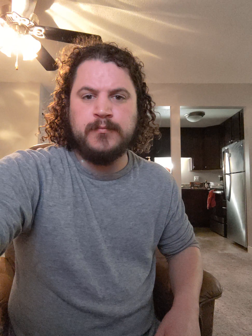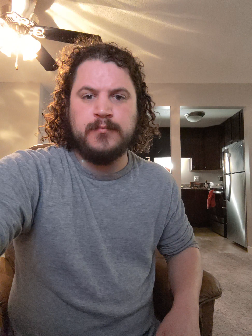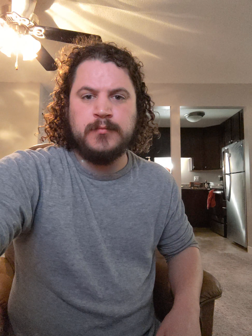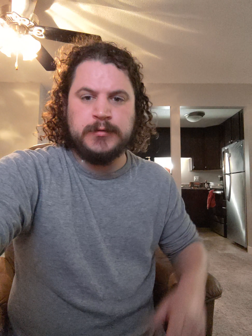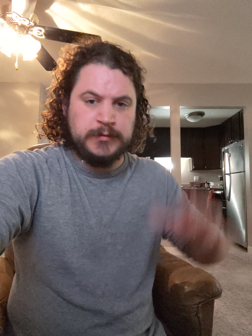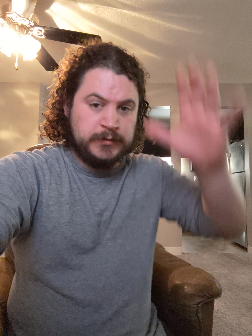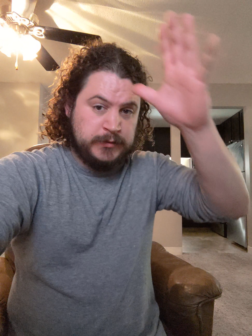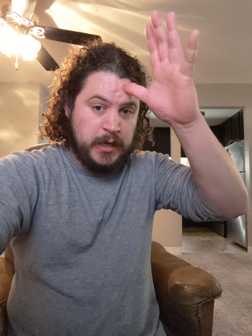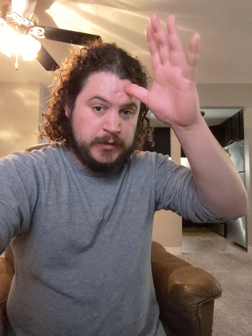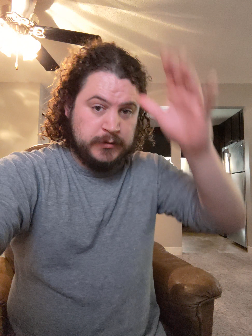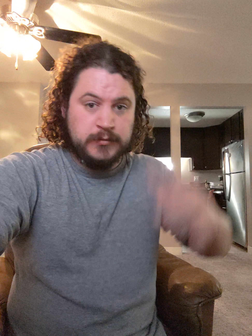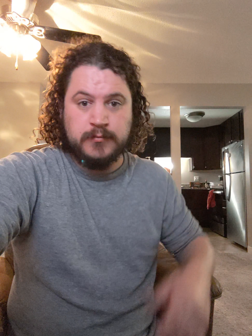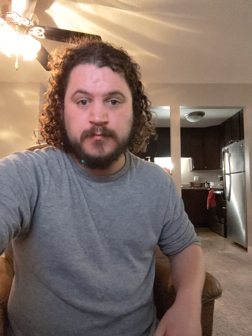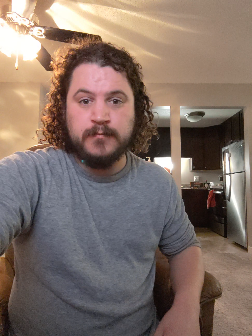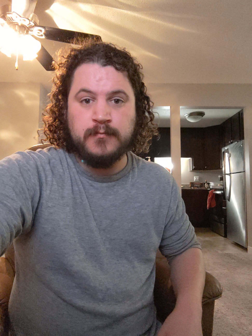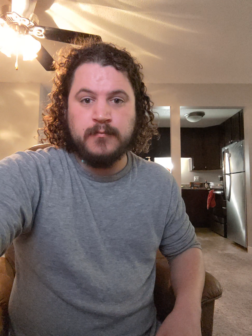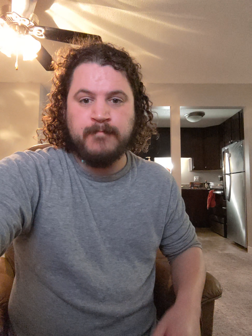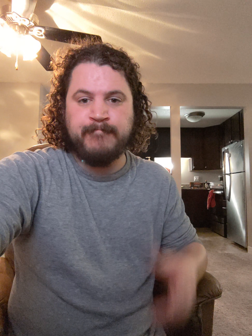dad